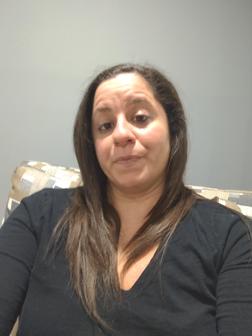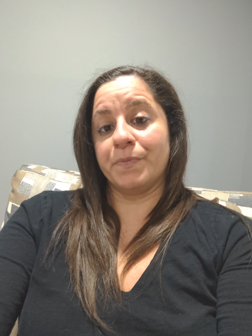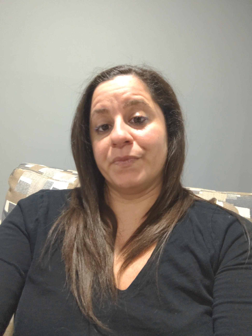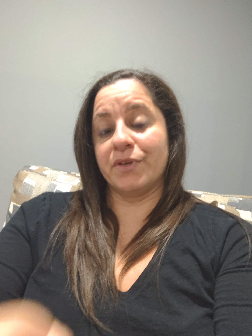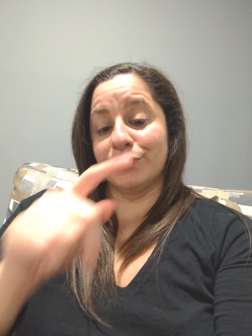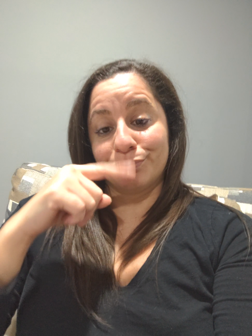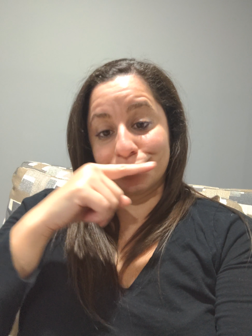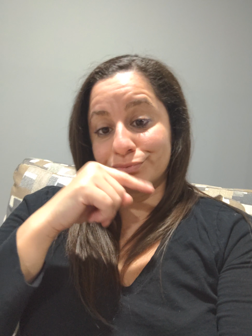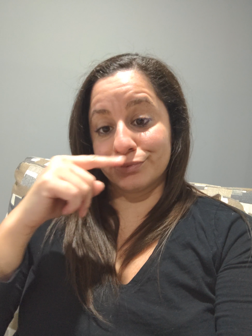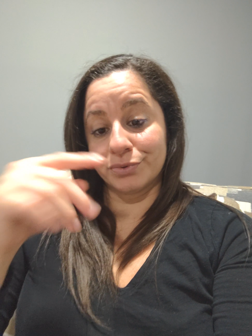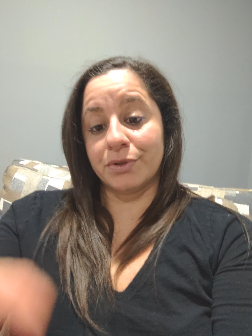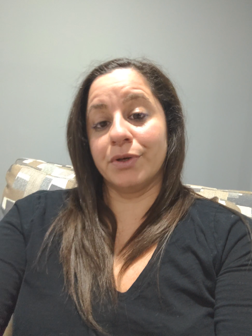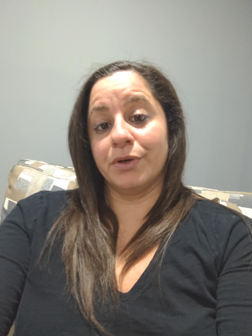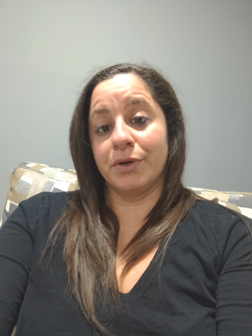toothbrush